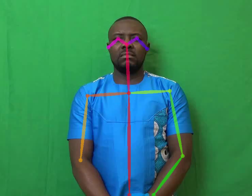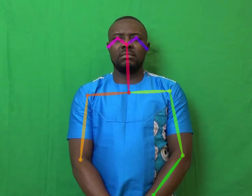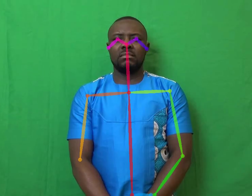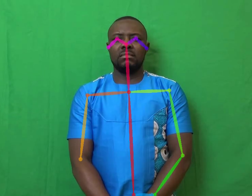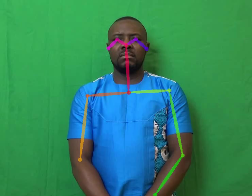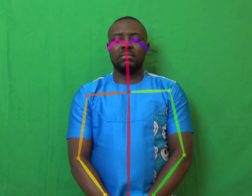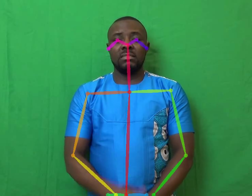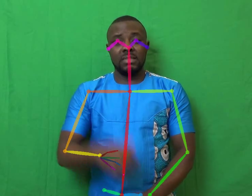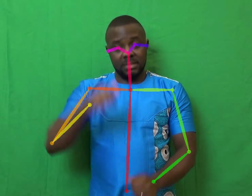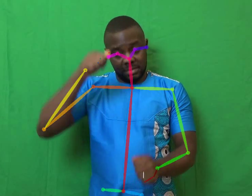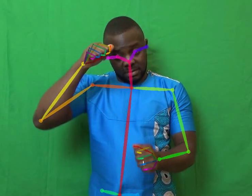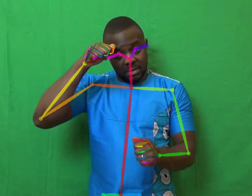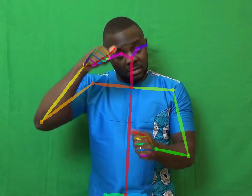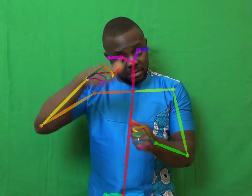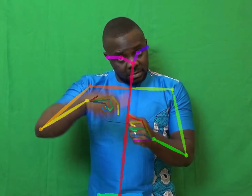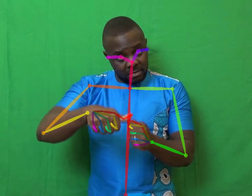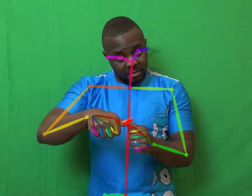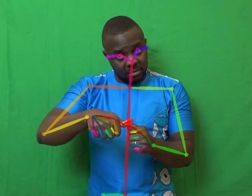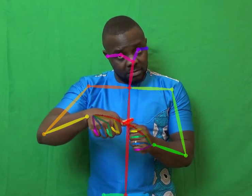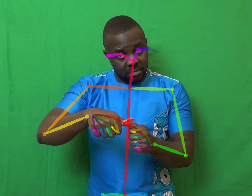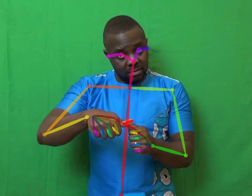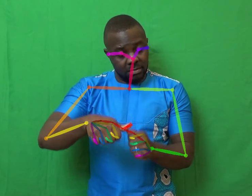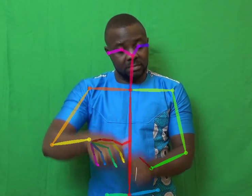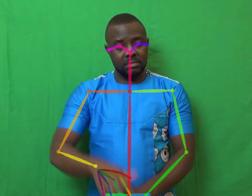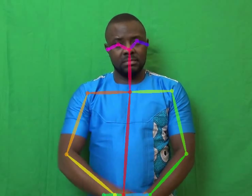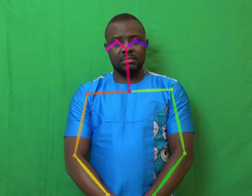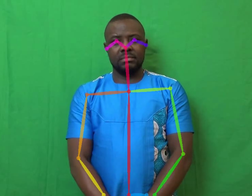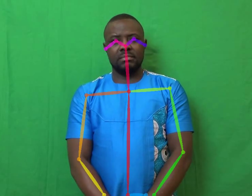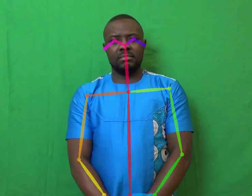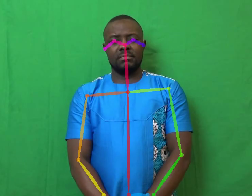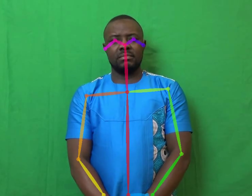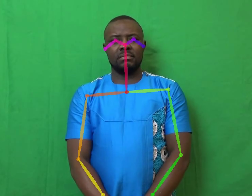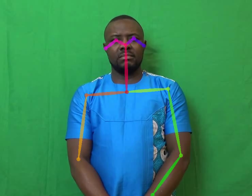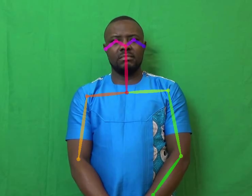remember